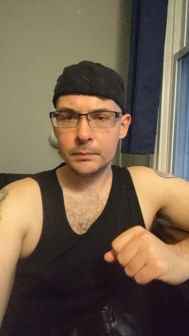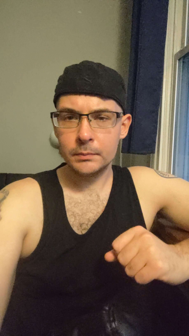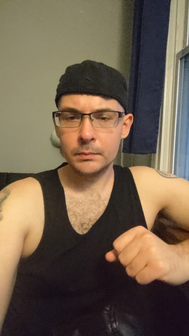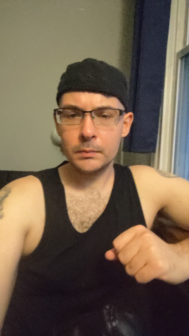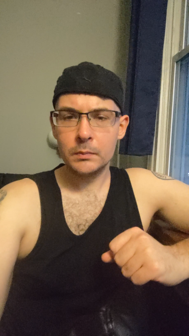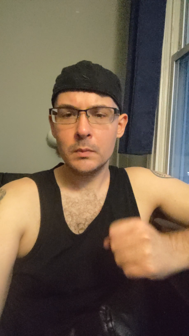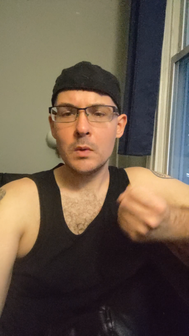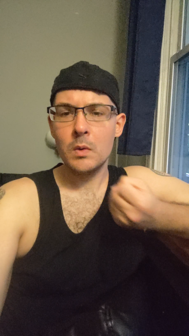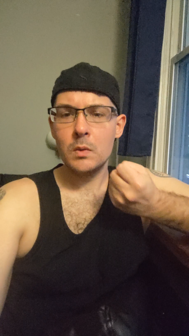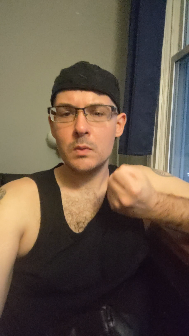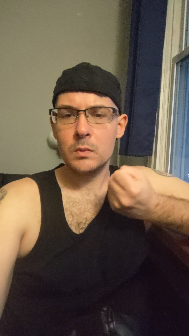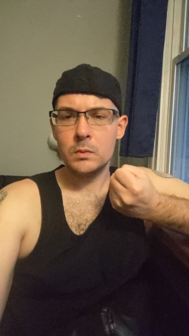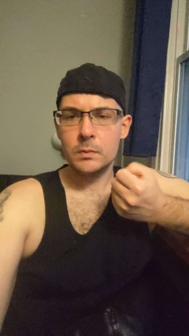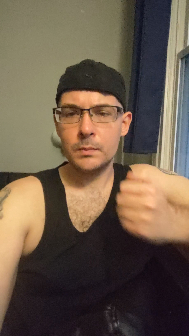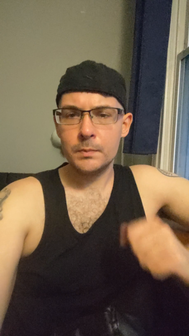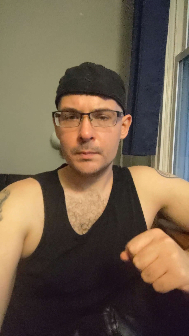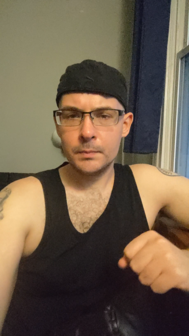hold